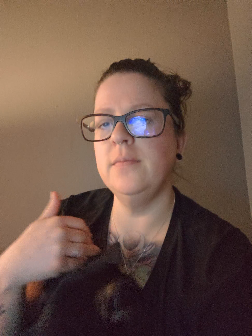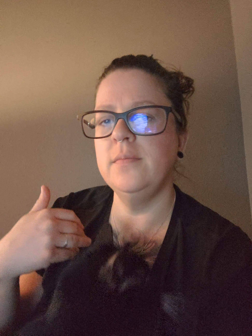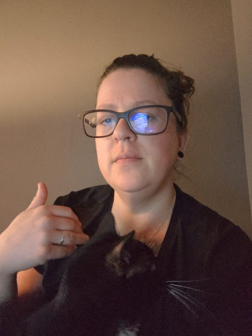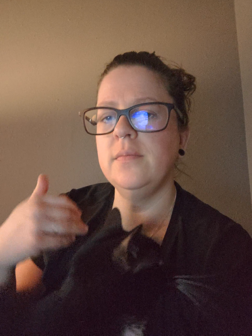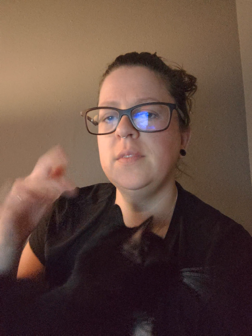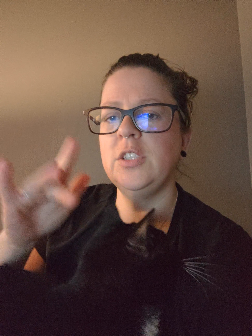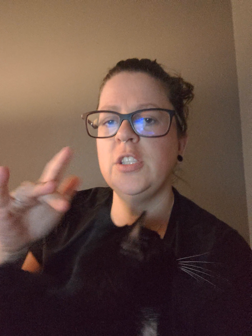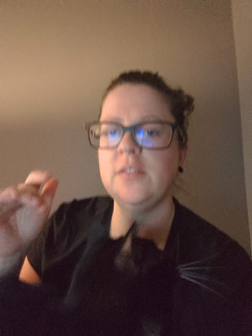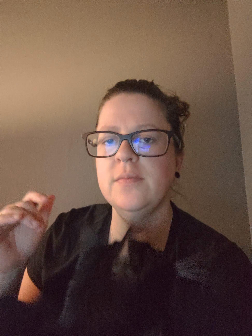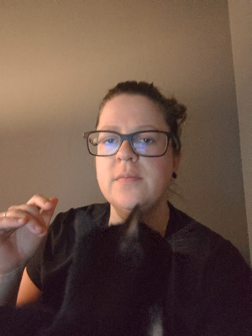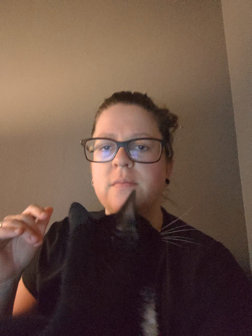touch